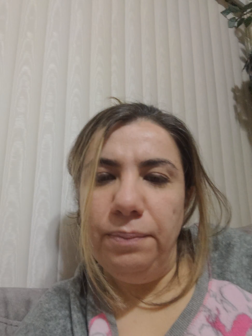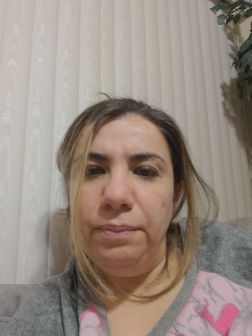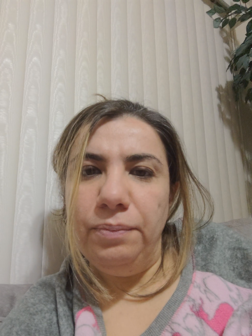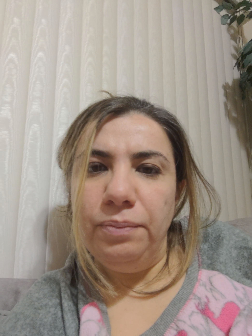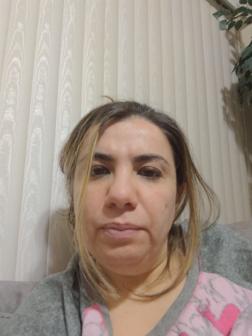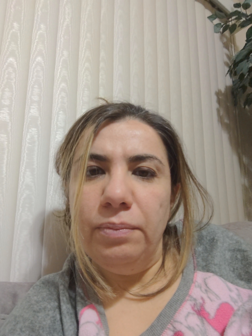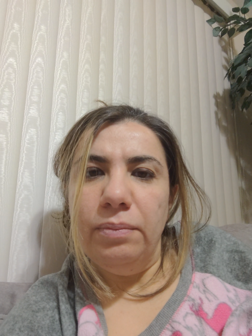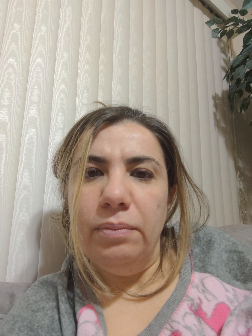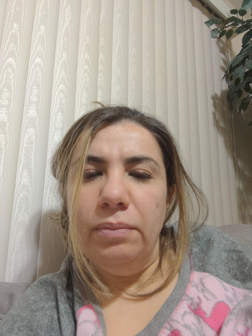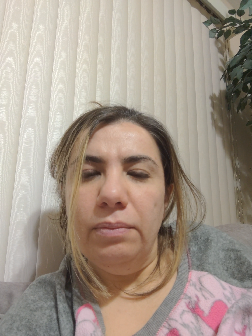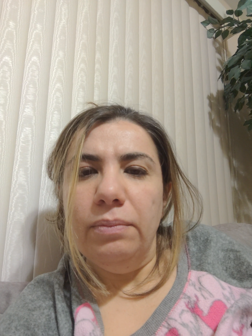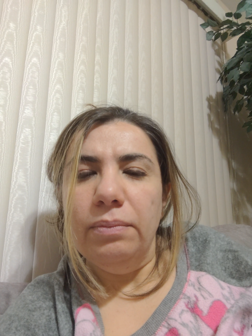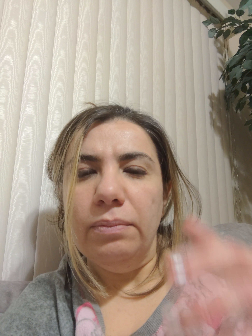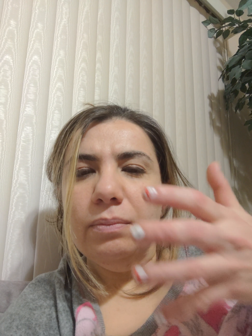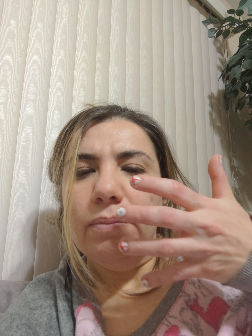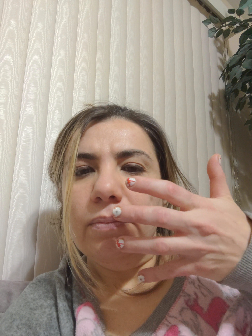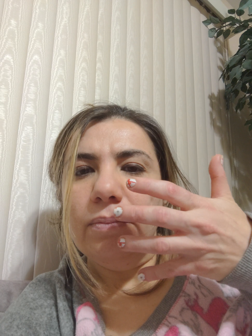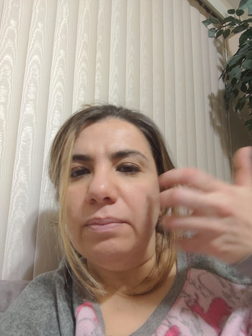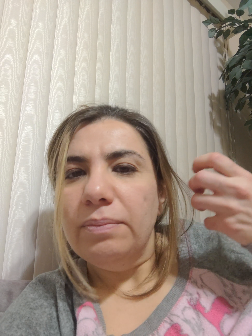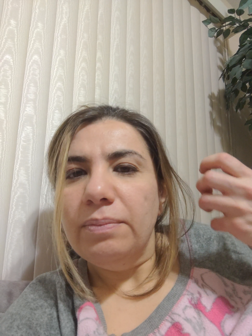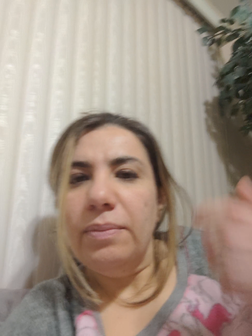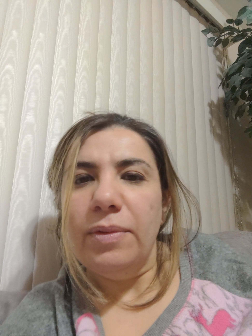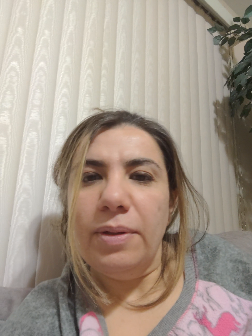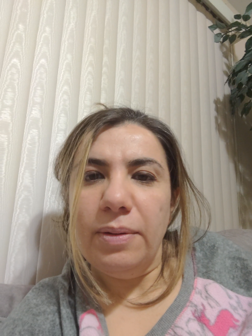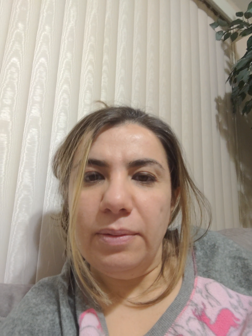tiger